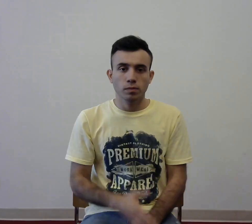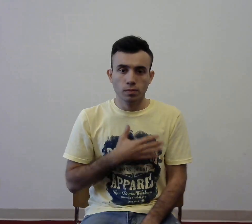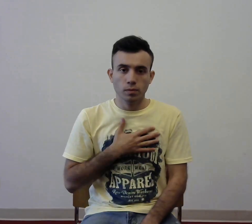mən